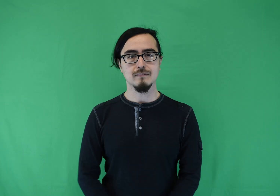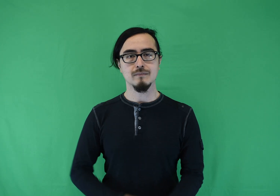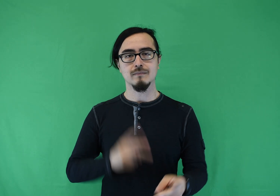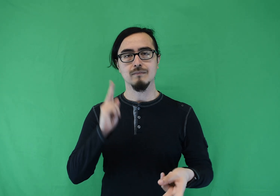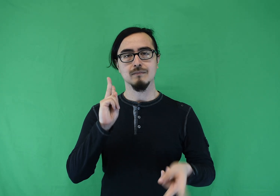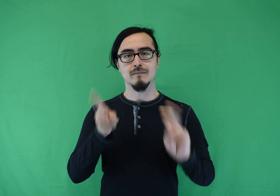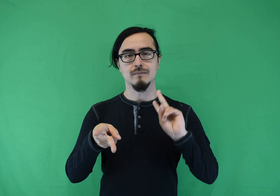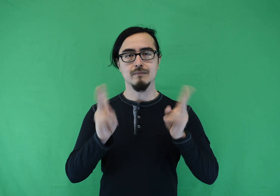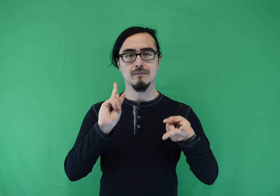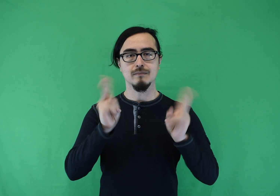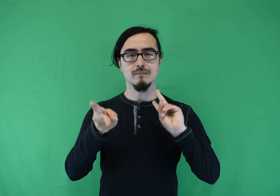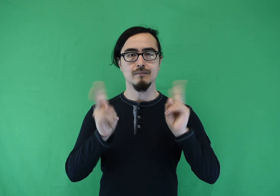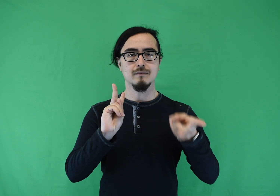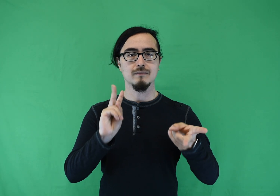platicar